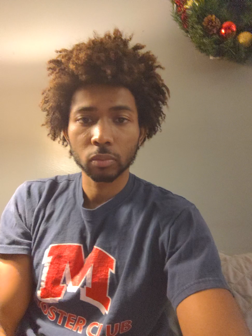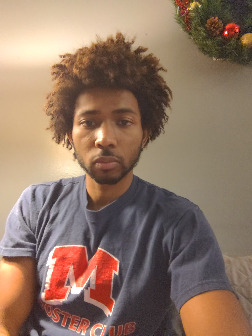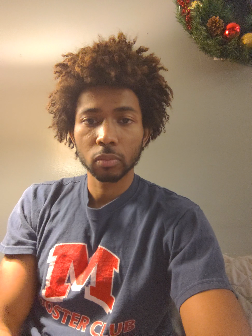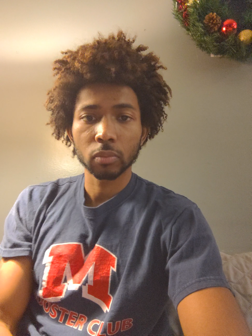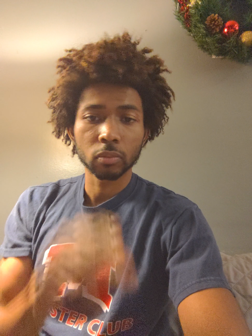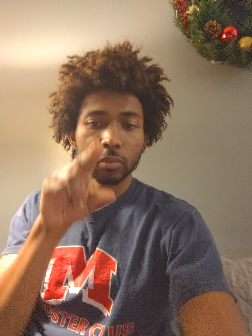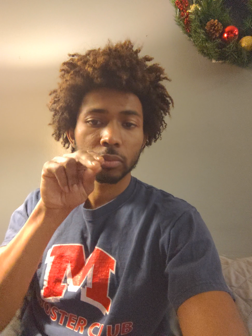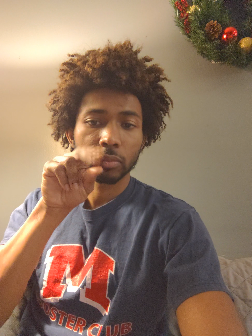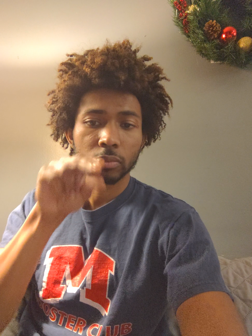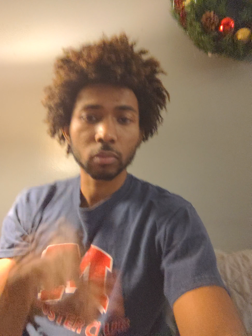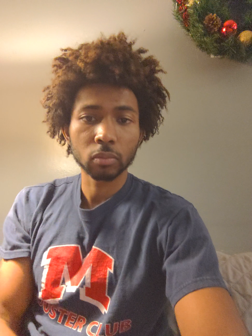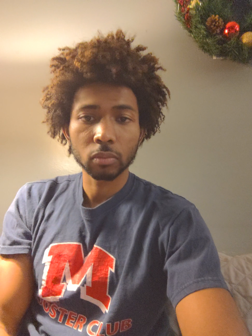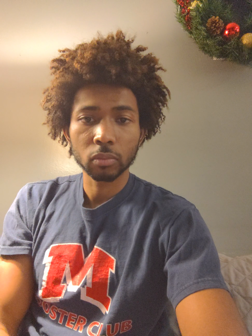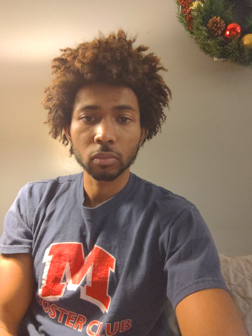duck